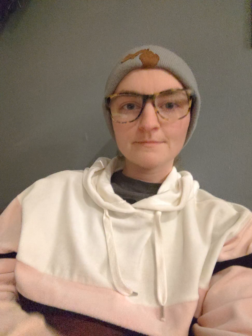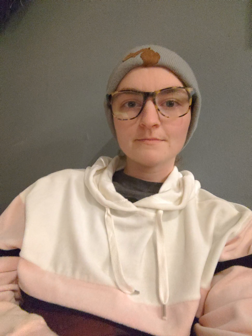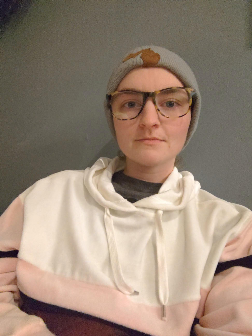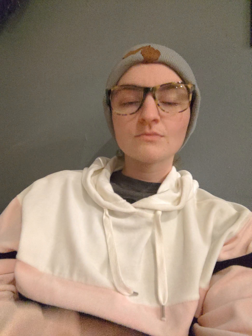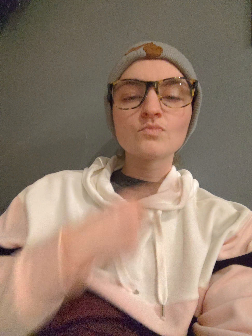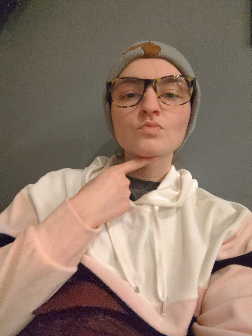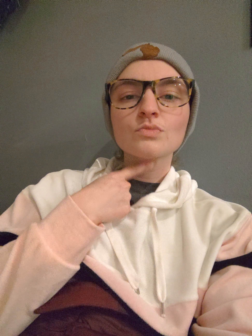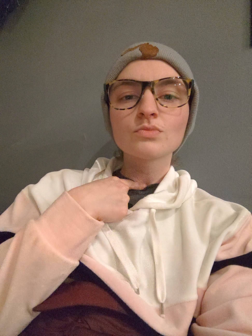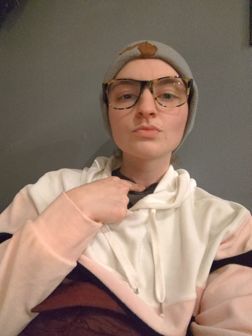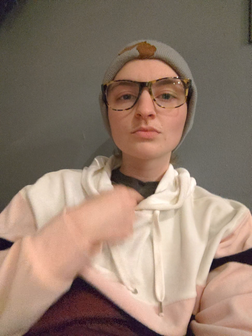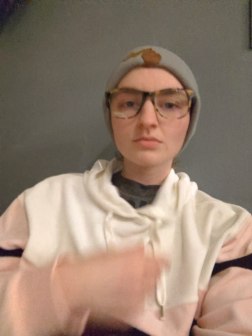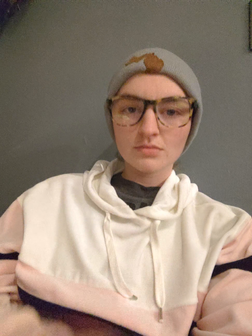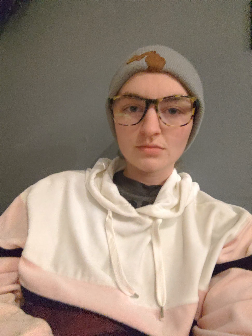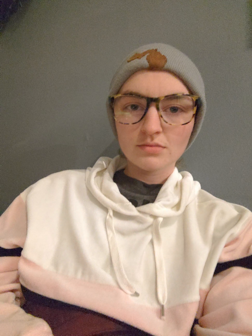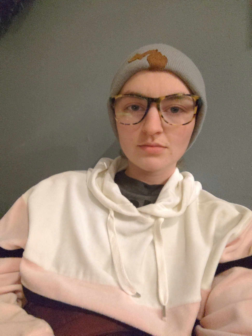thirsty